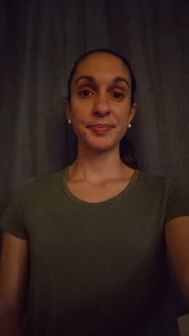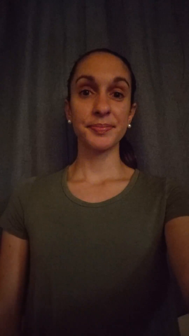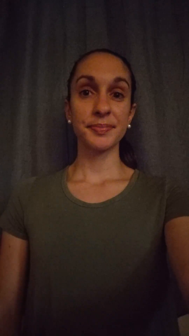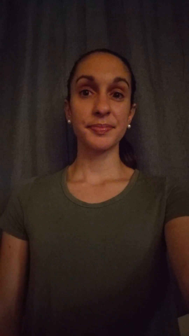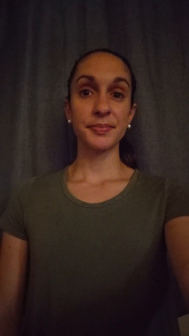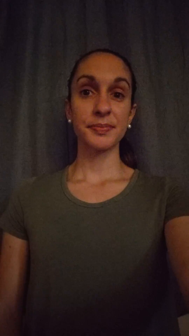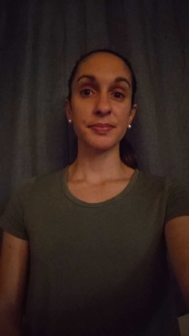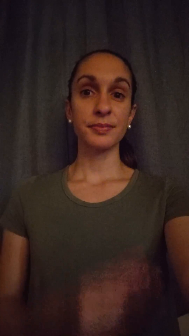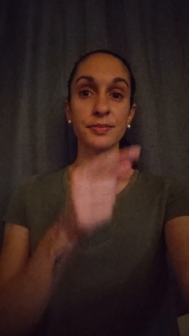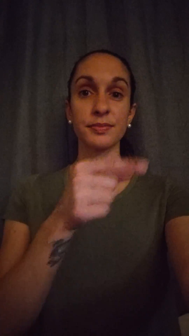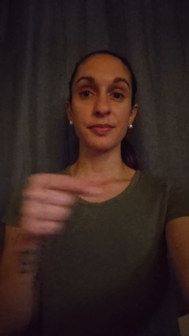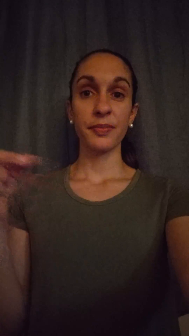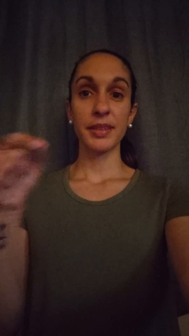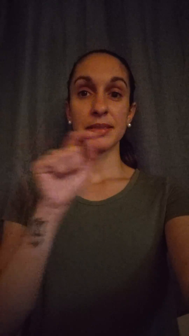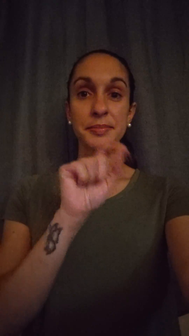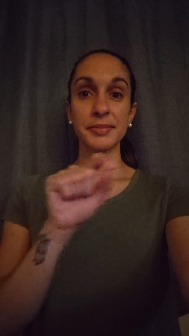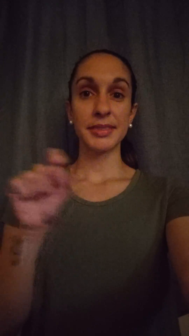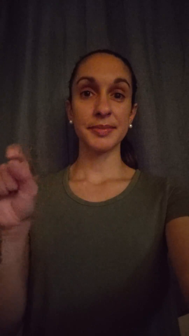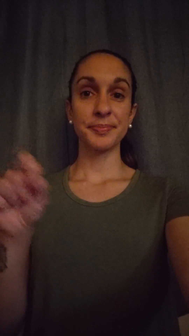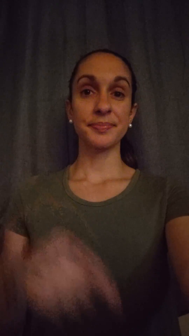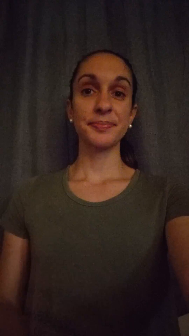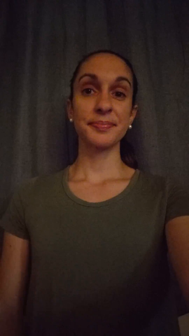peas